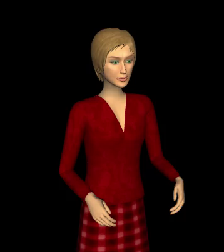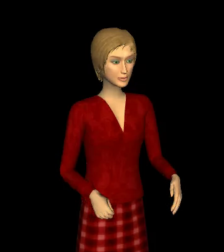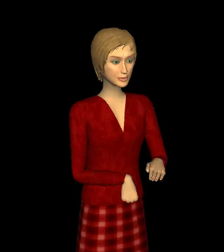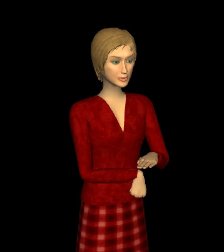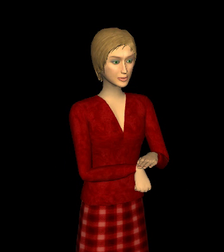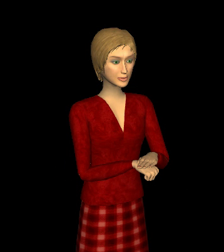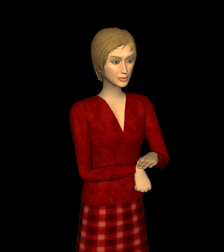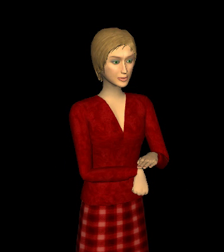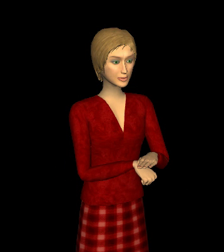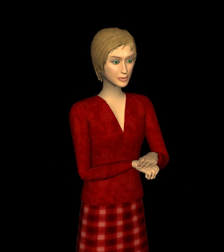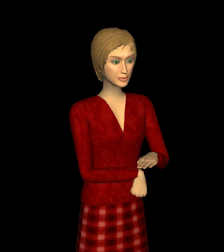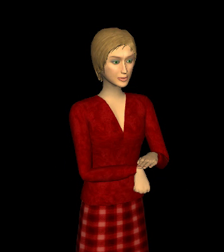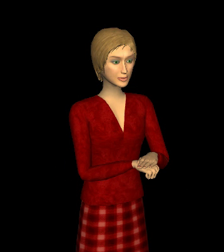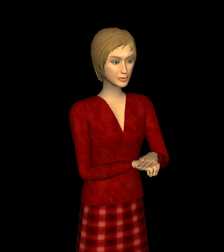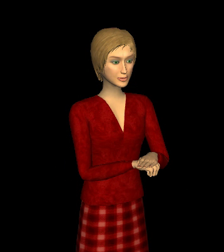كرة القدم